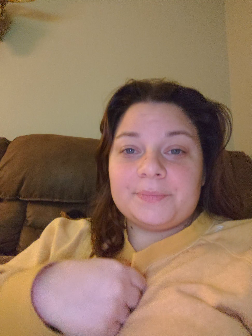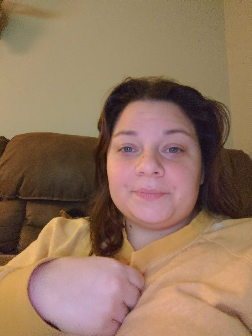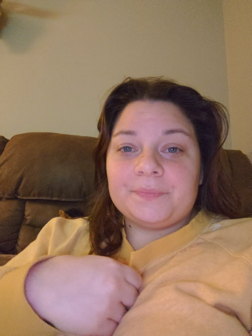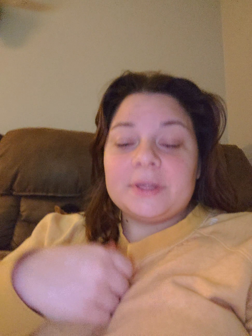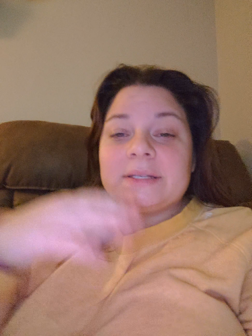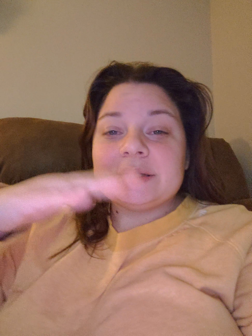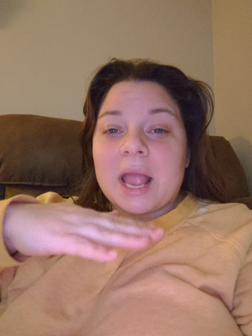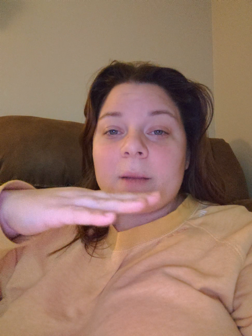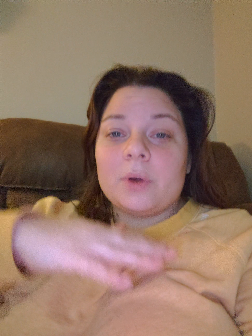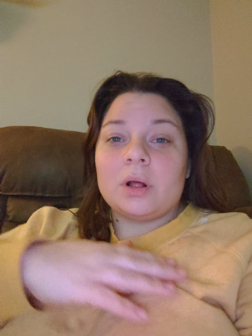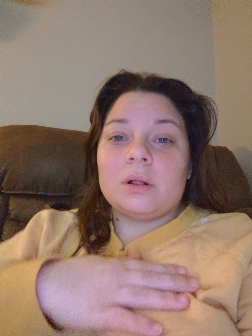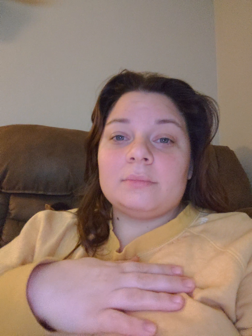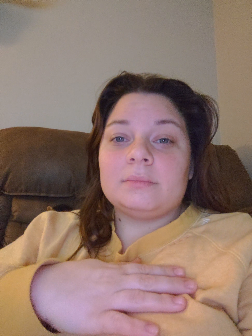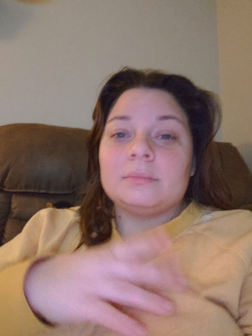table